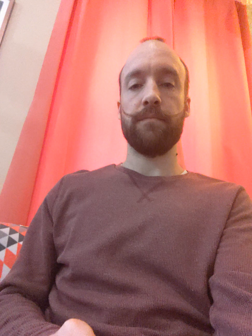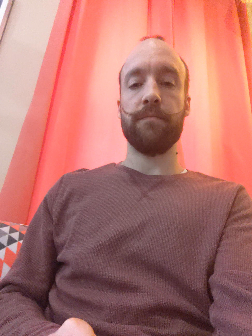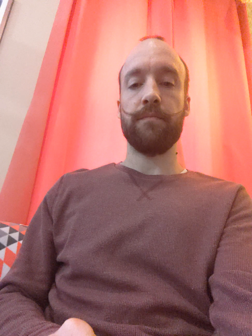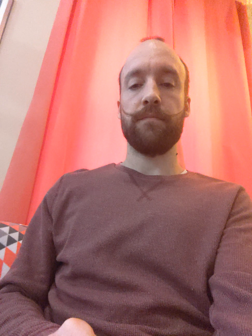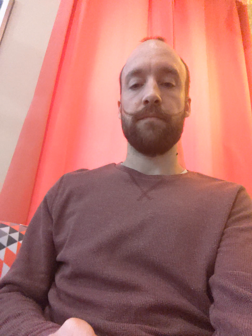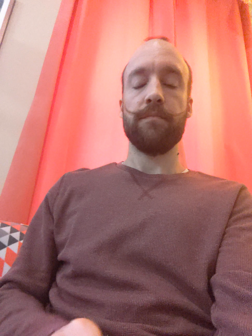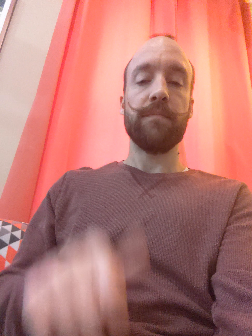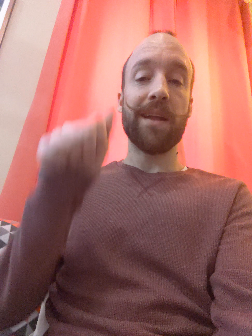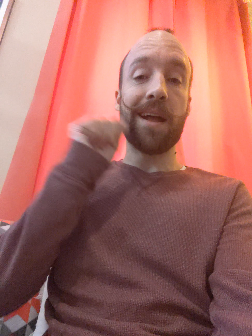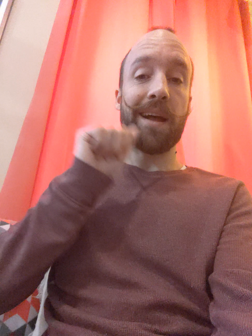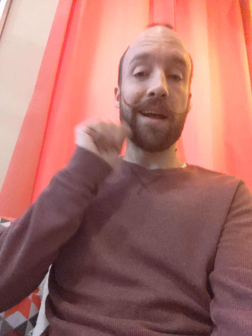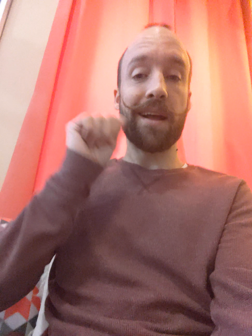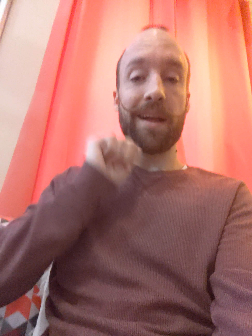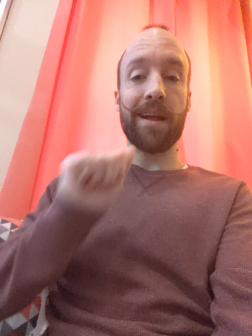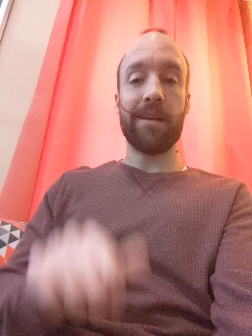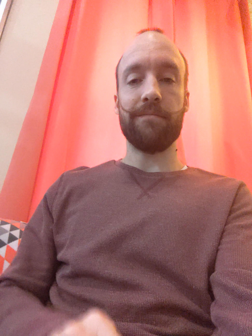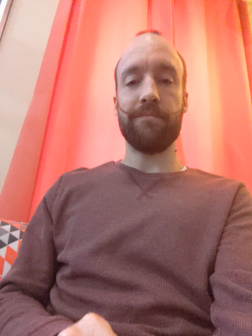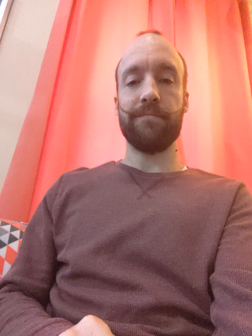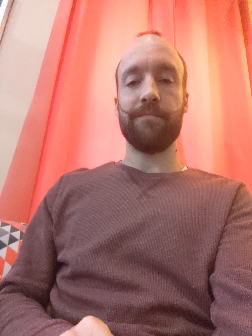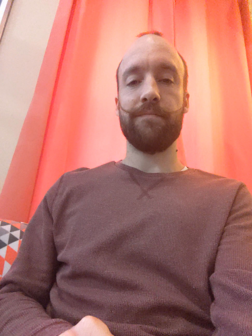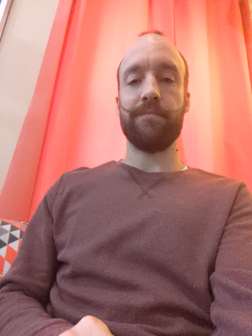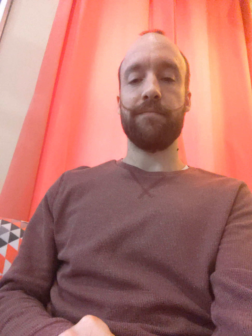aunt